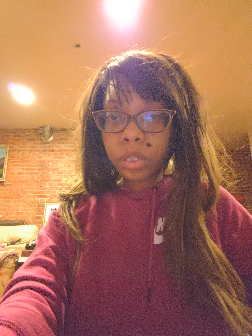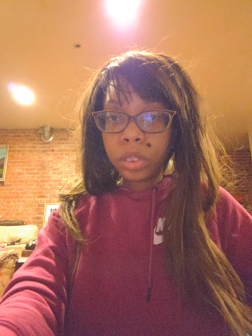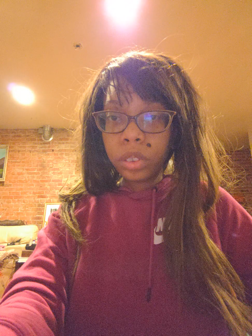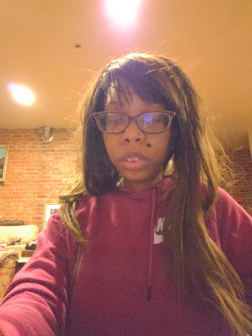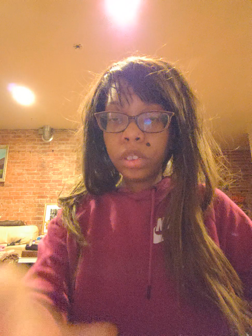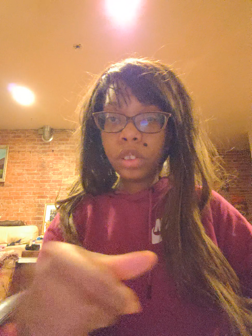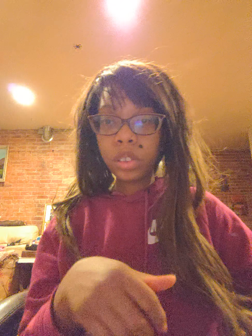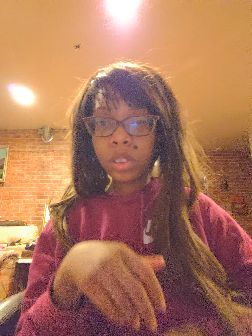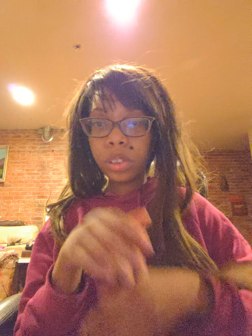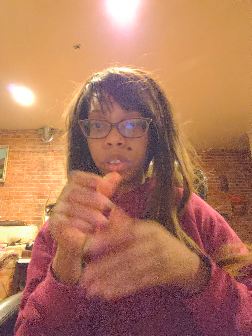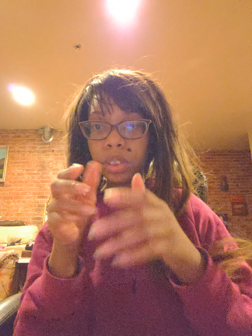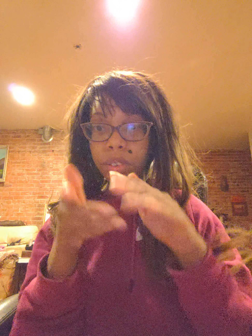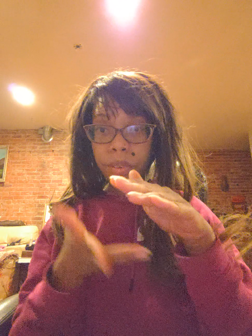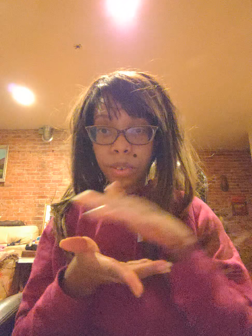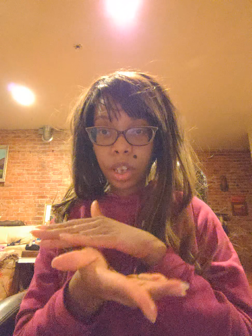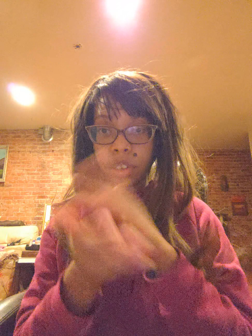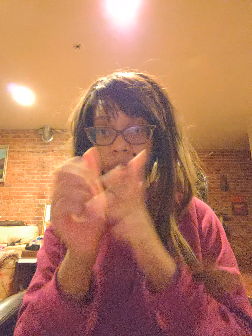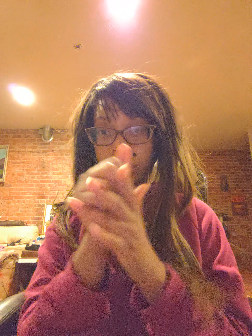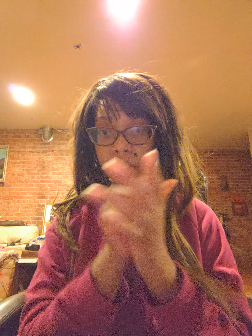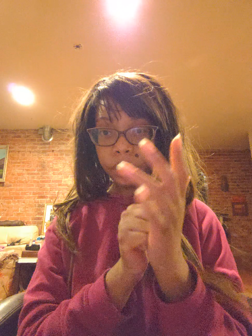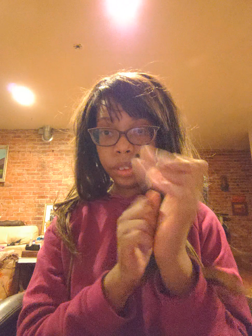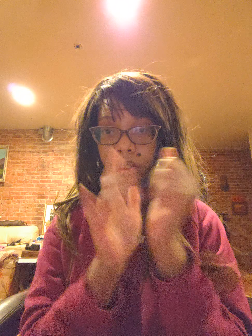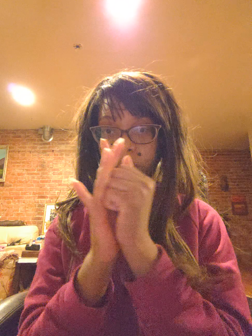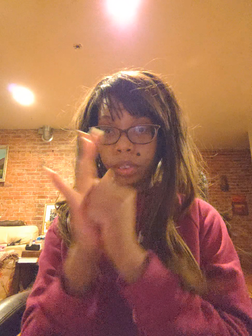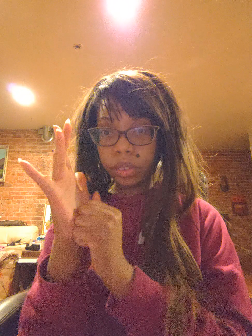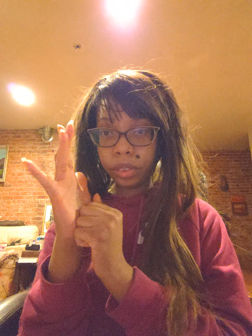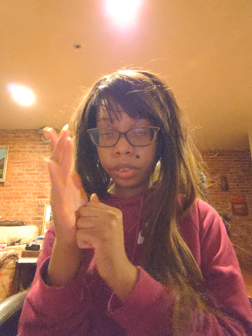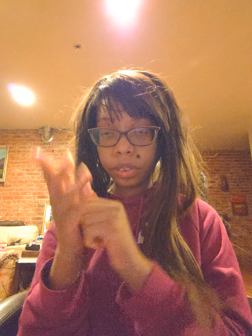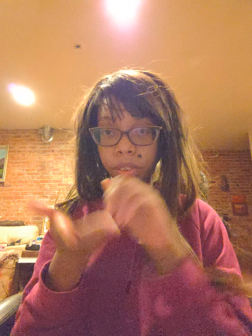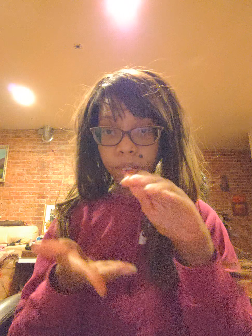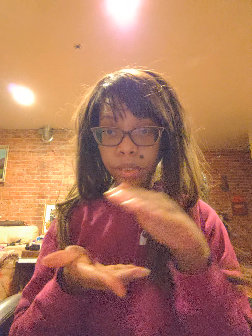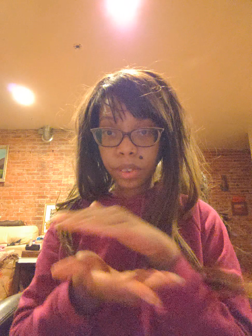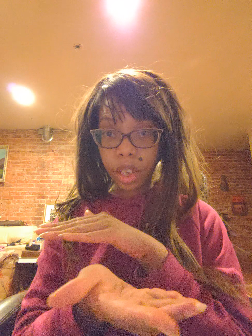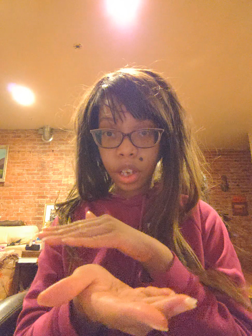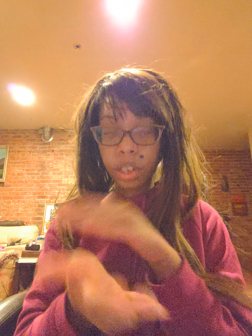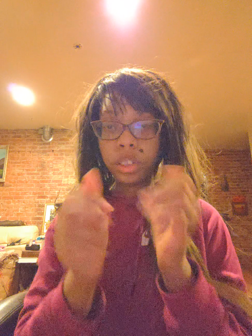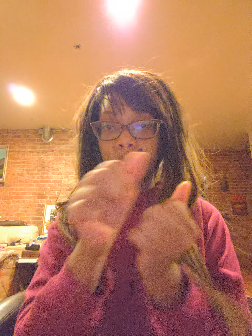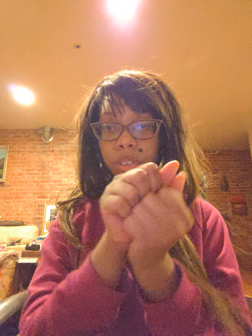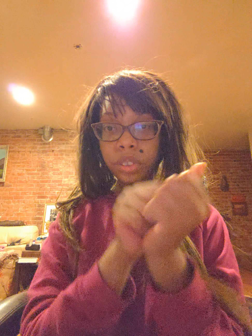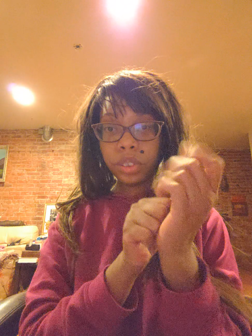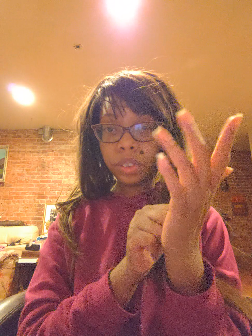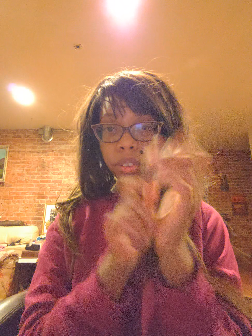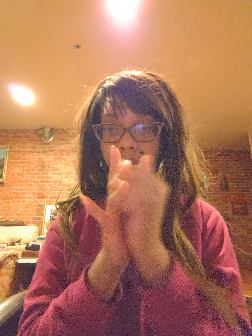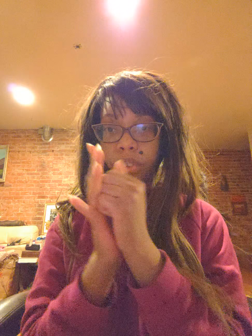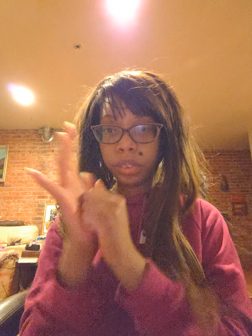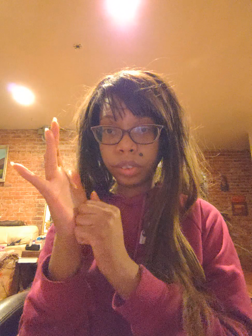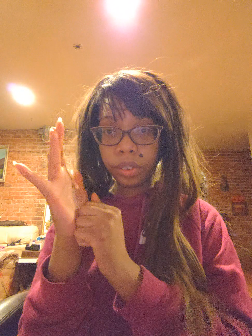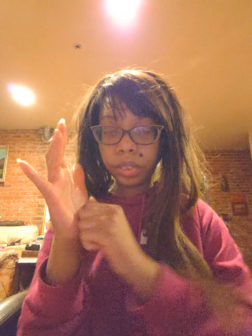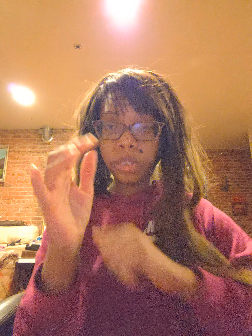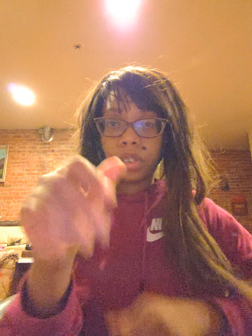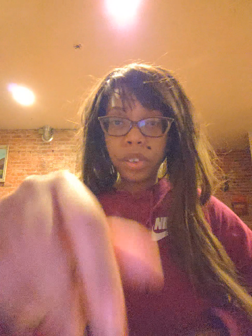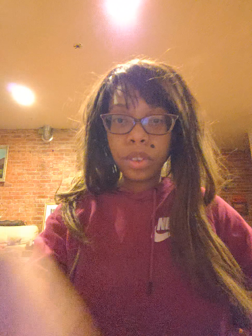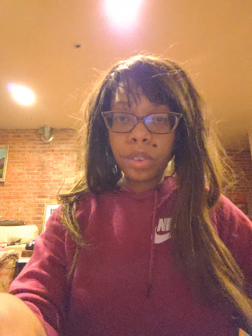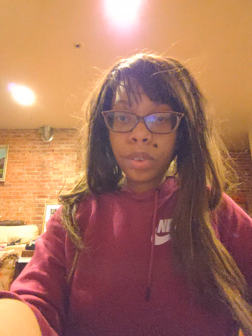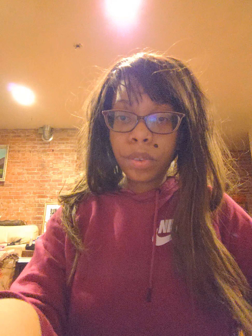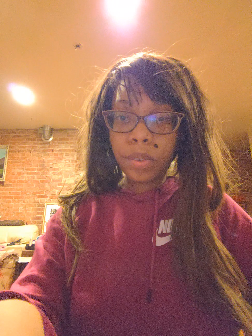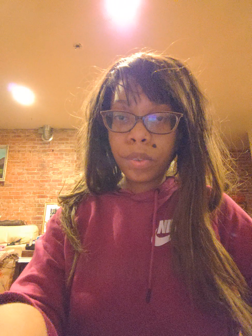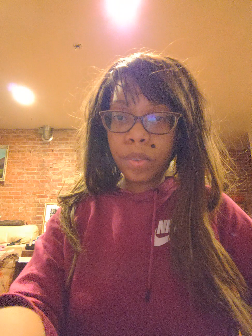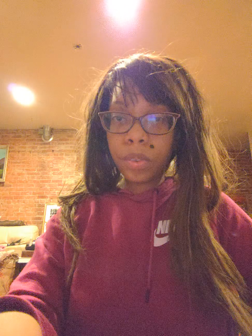mitten